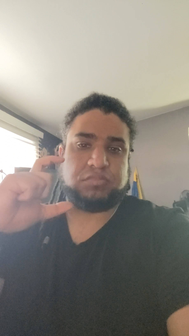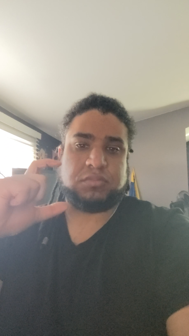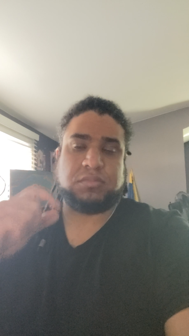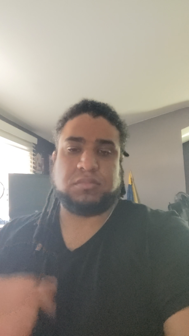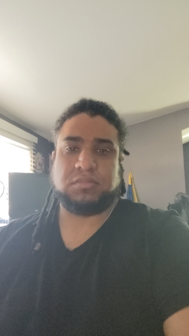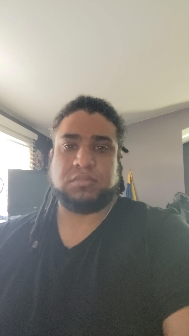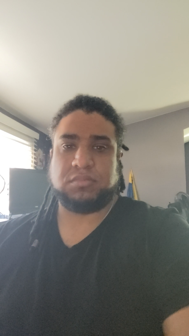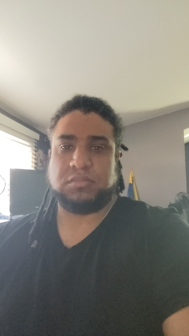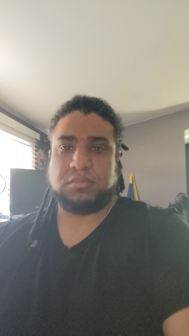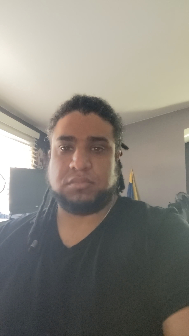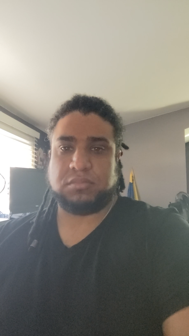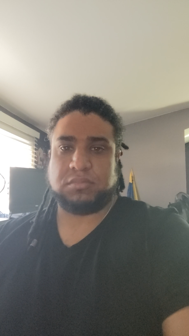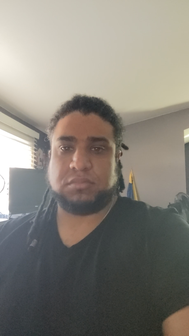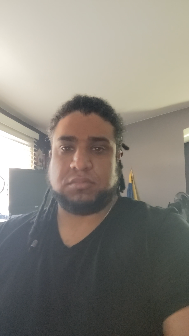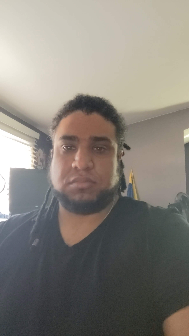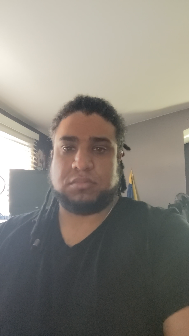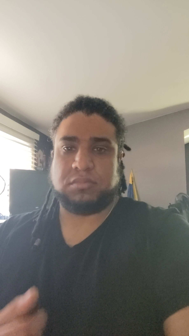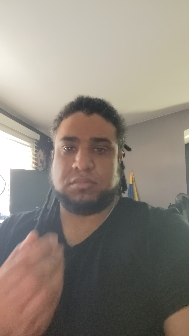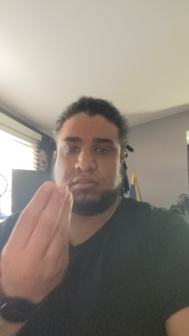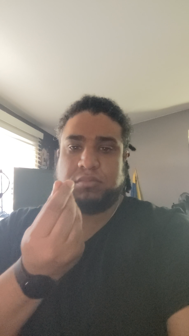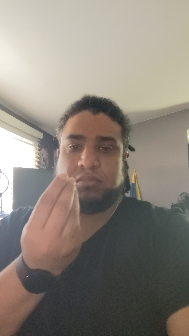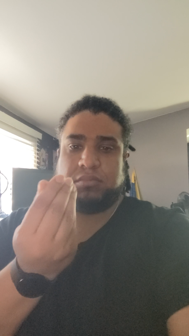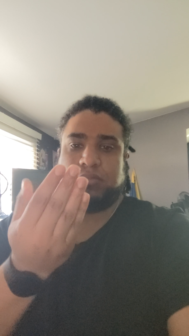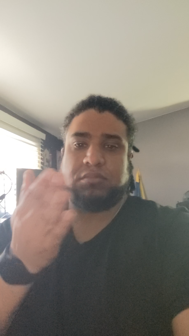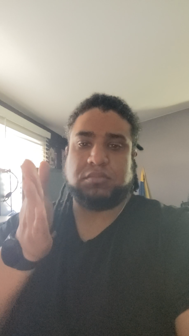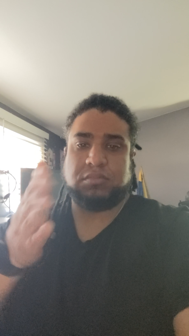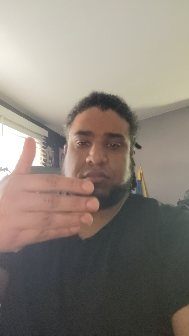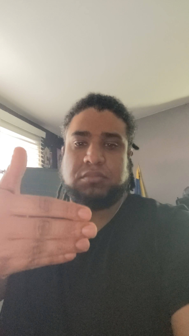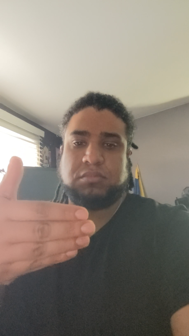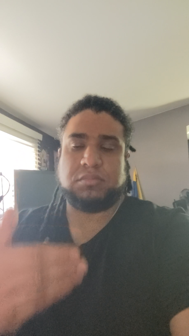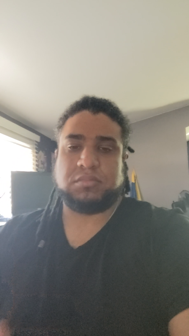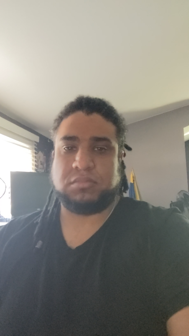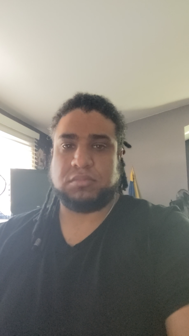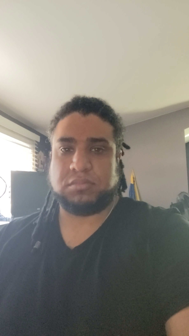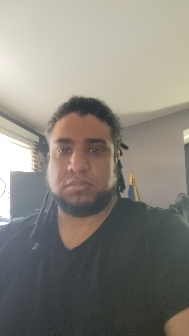sandbox